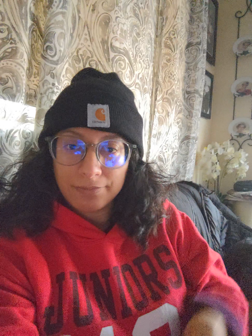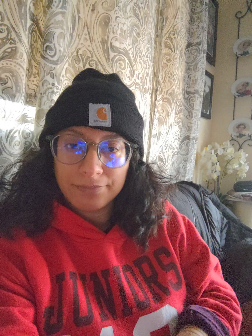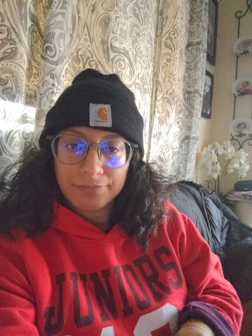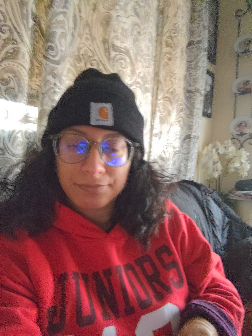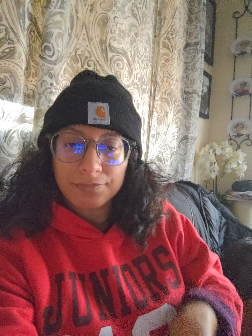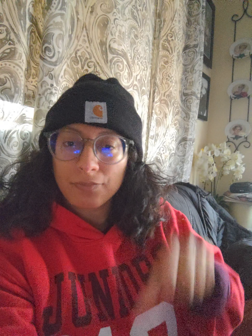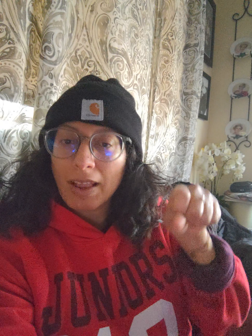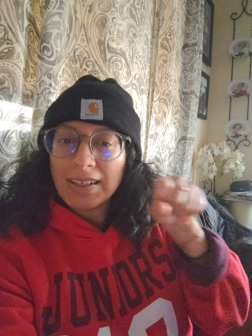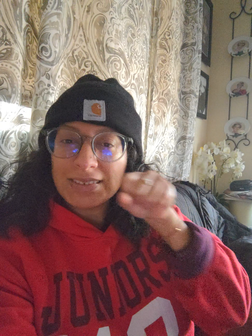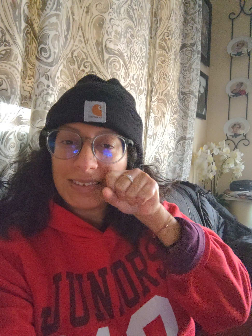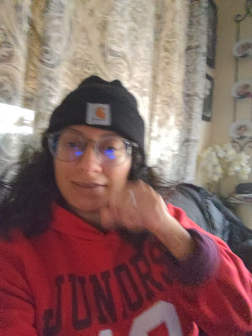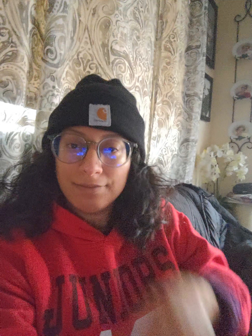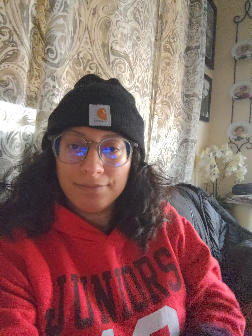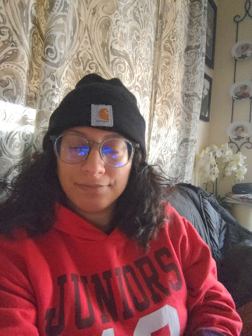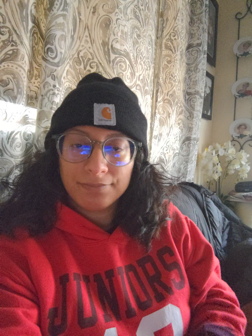carrot